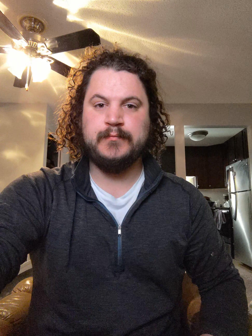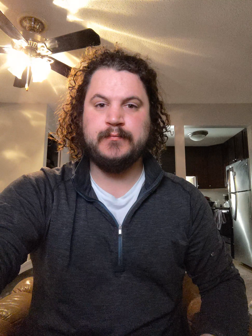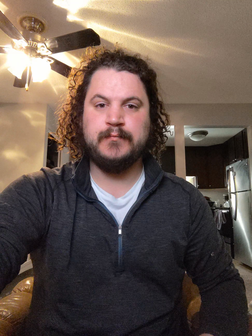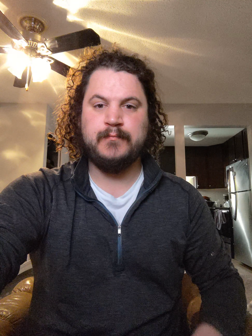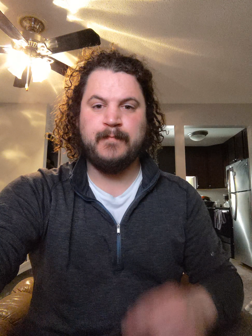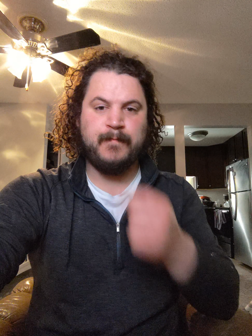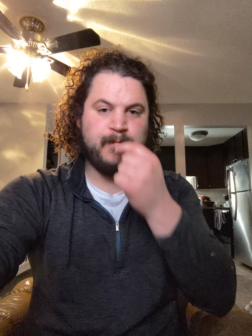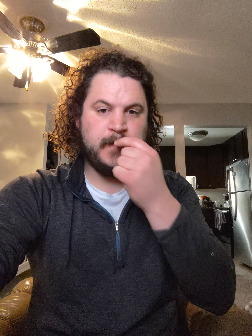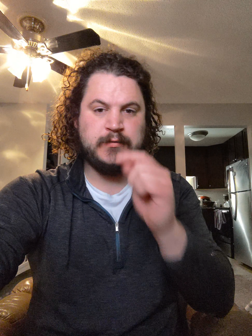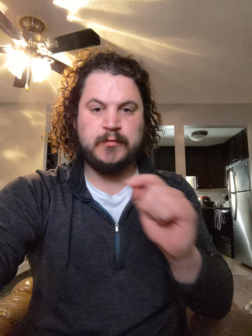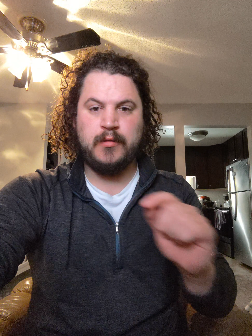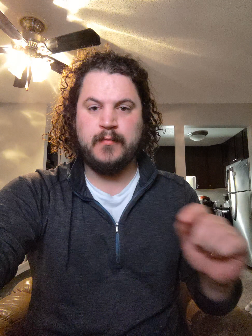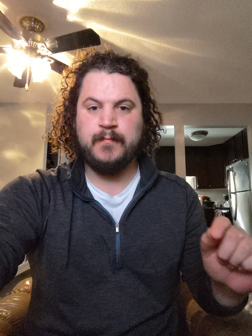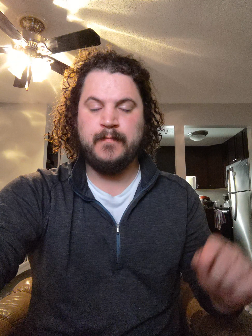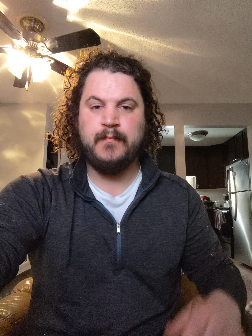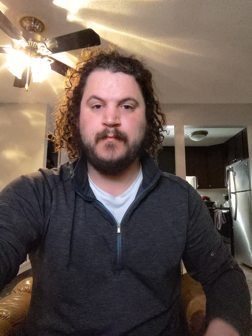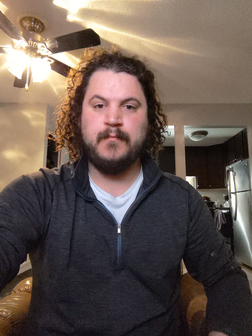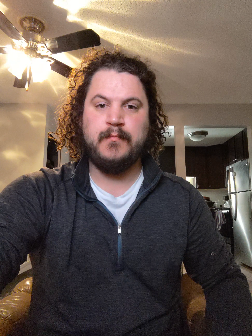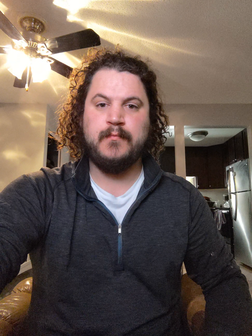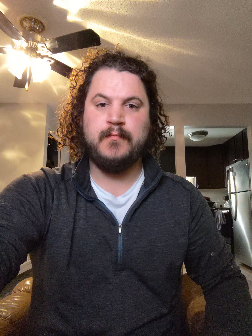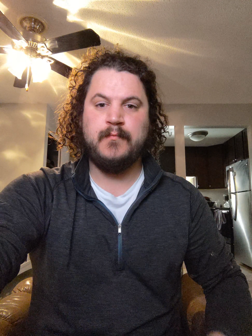pencil